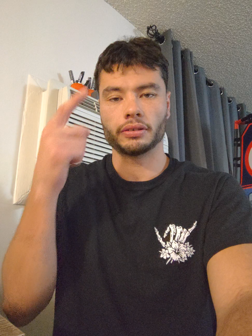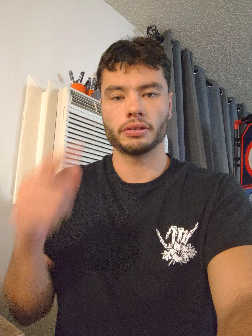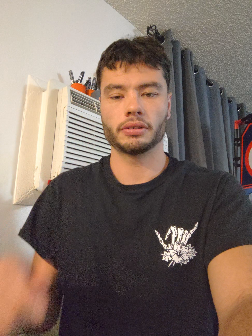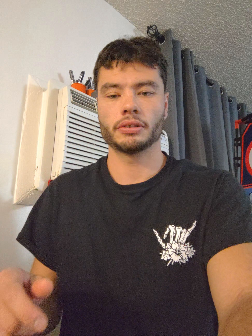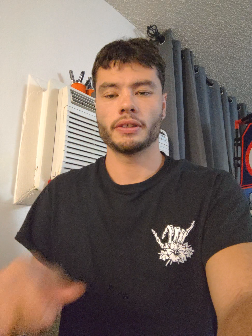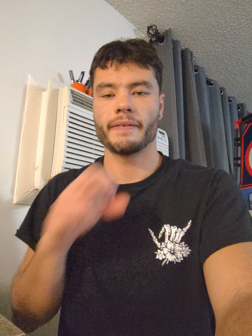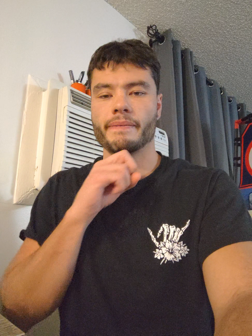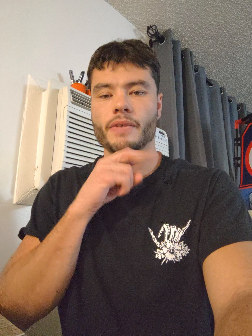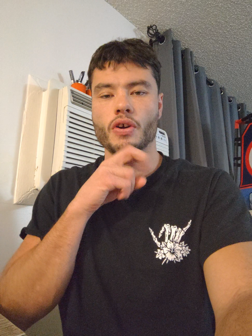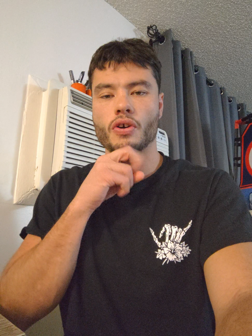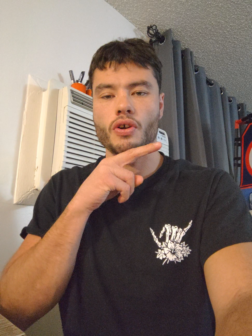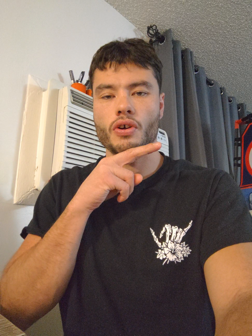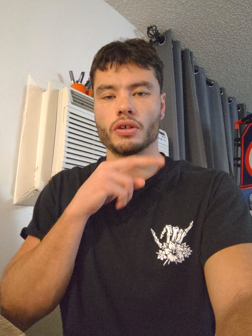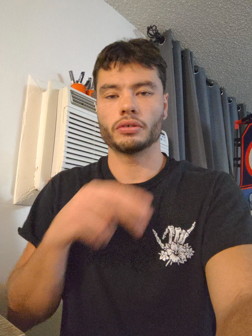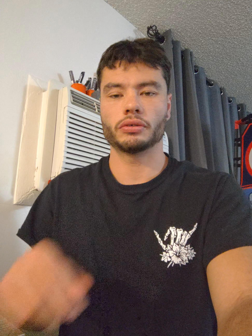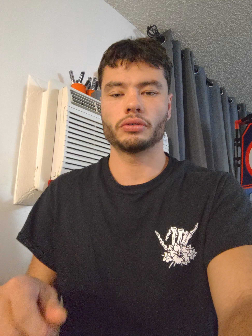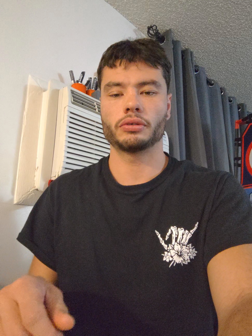frog